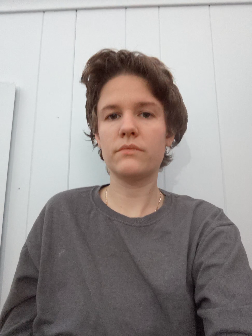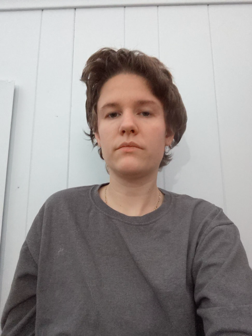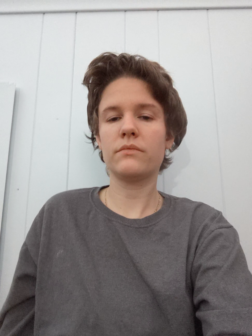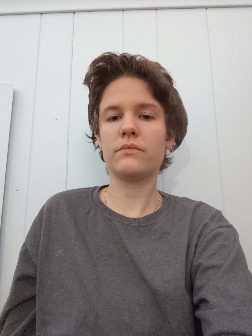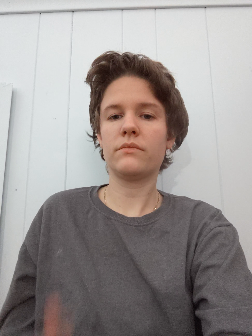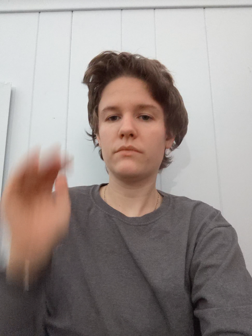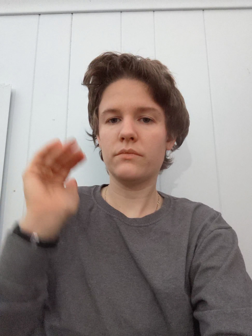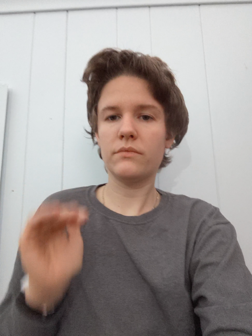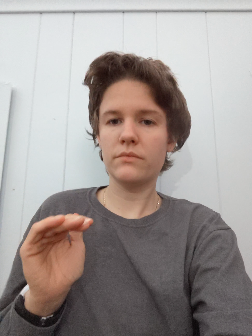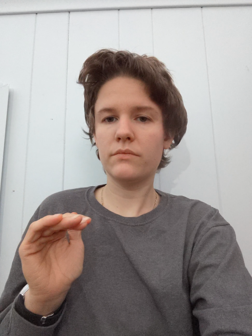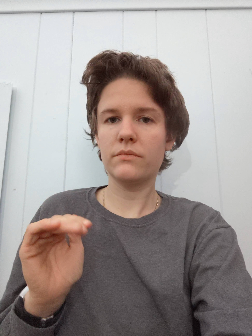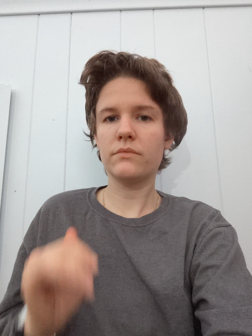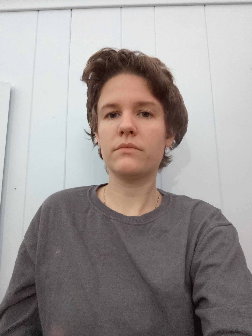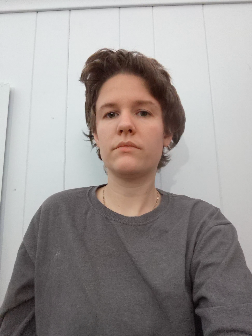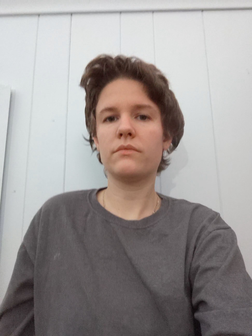child